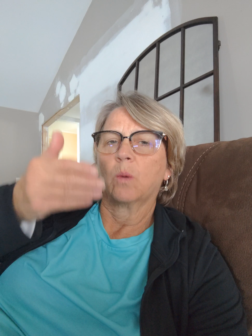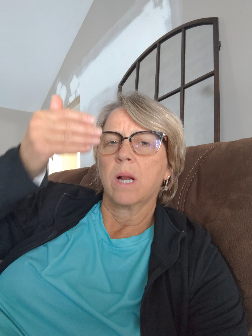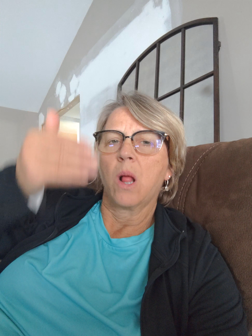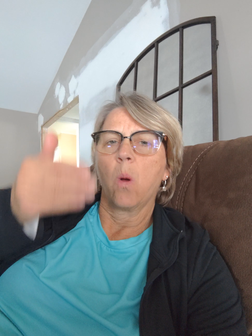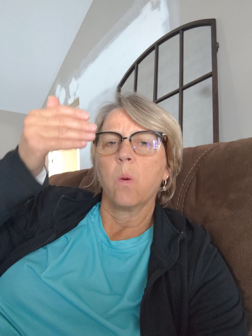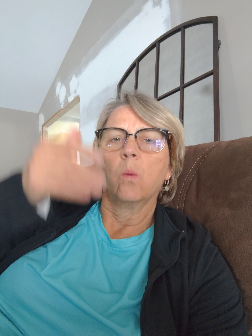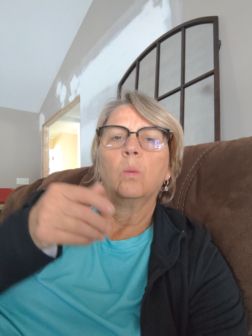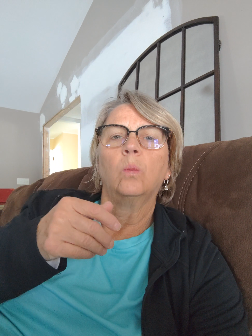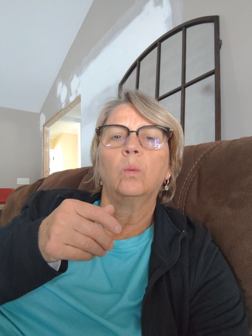window